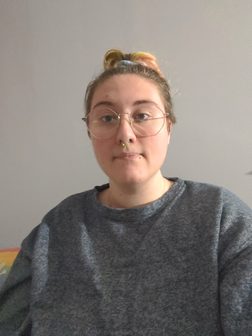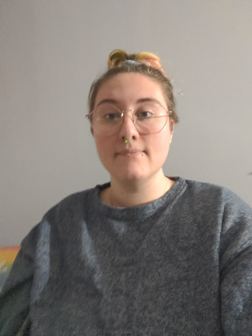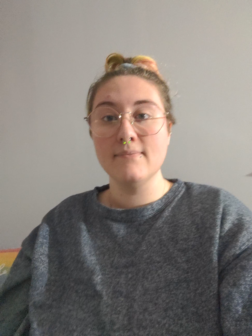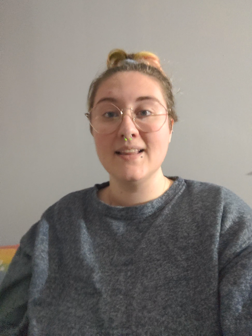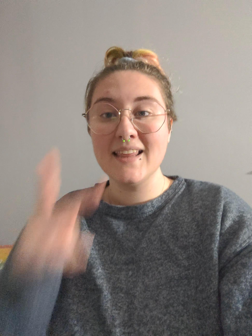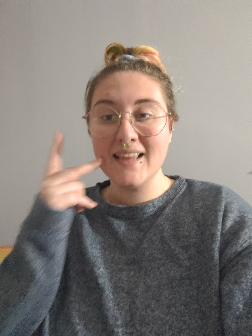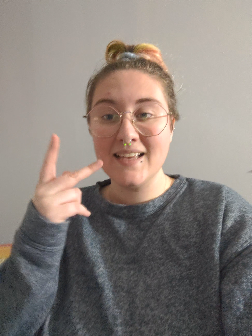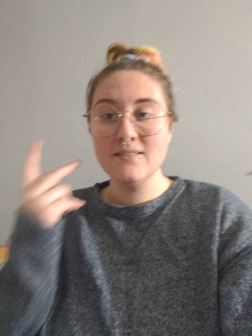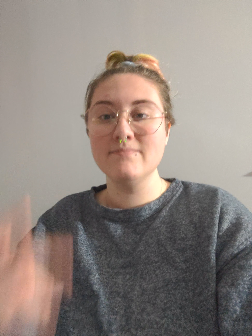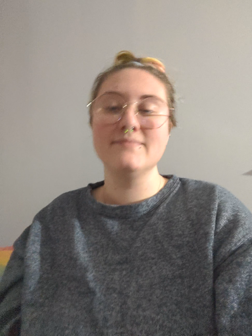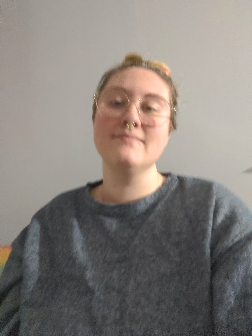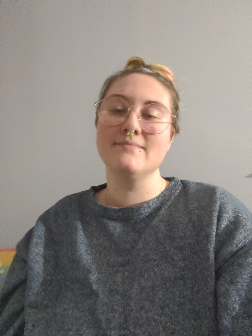kitty